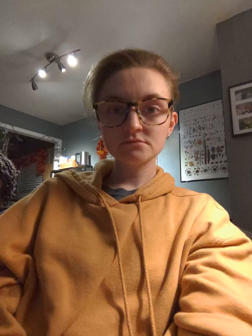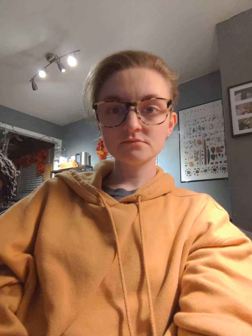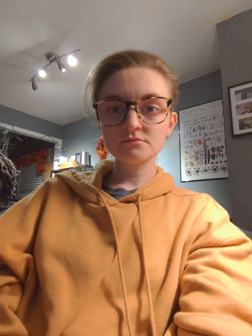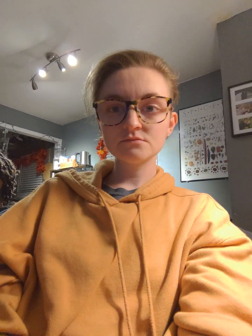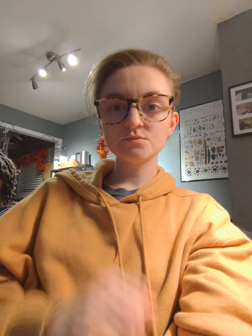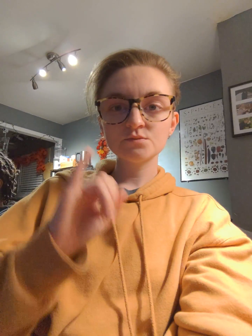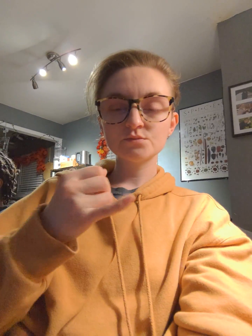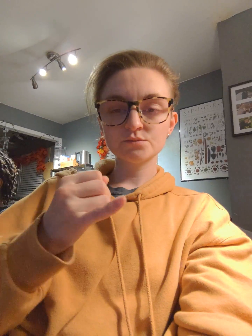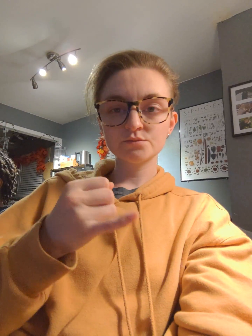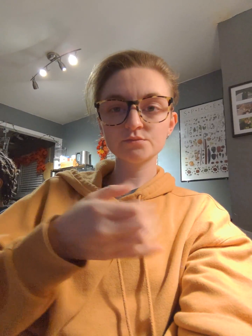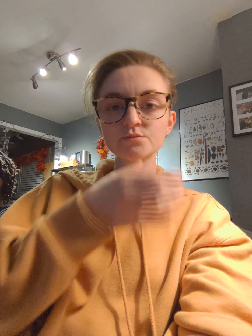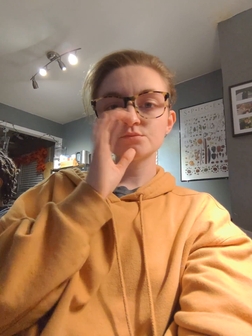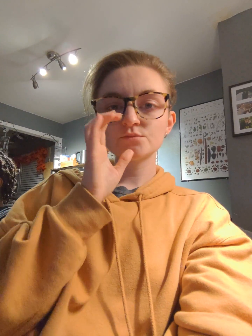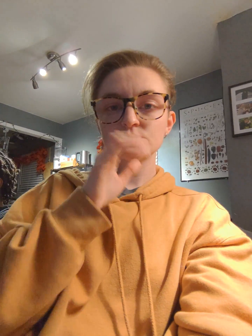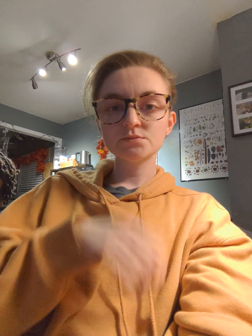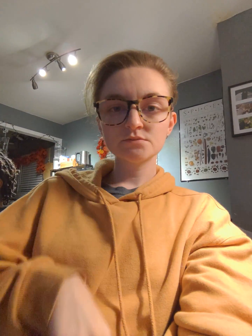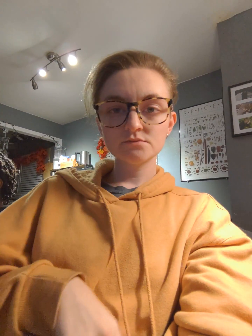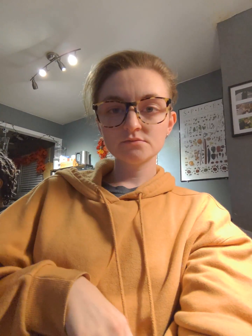juice